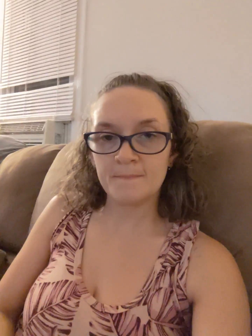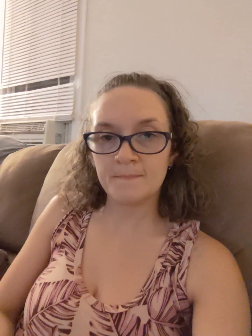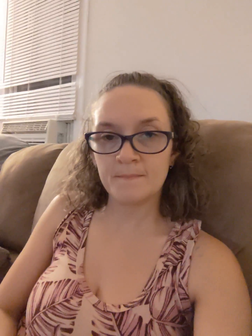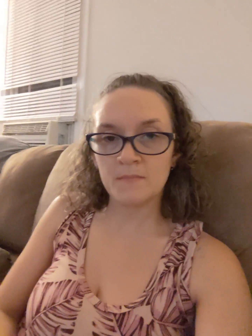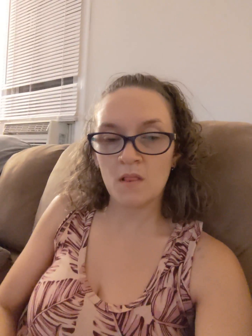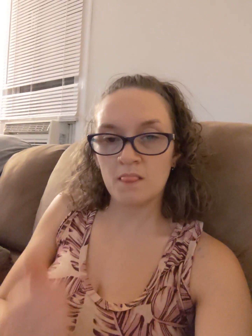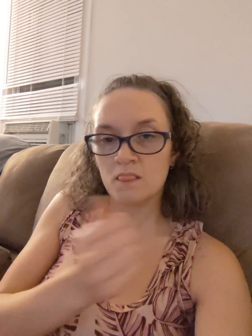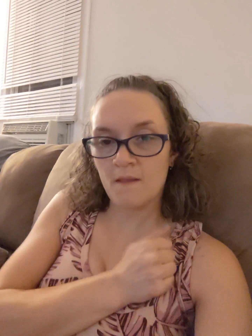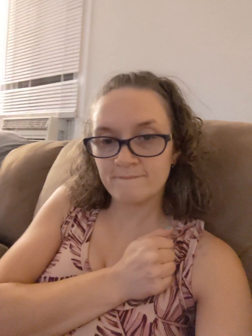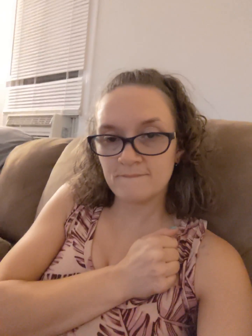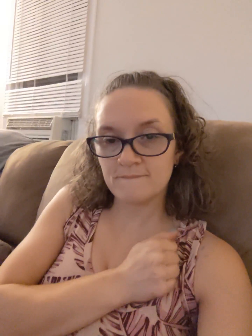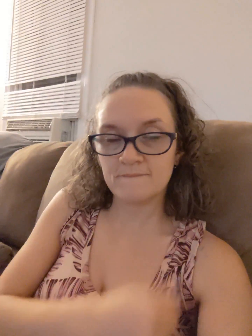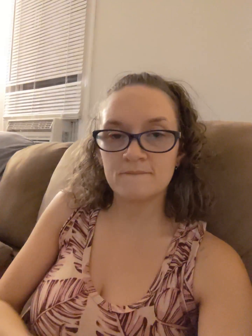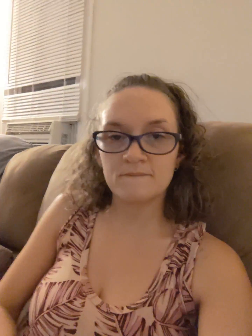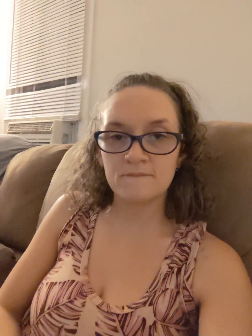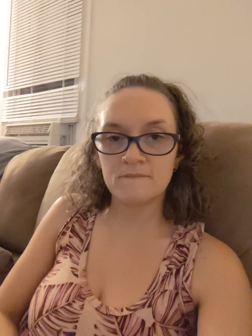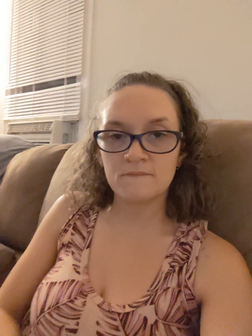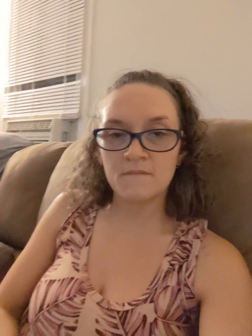love